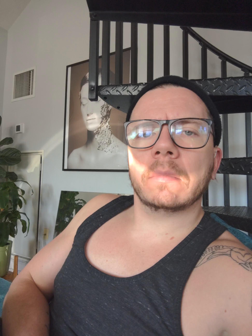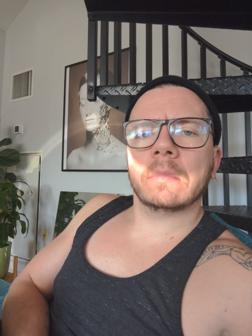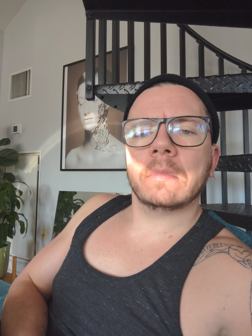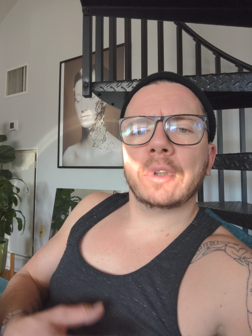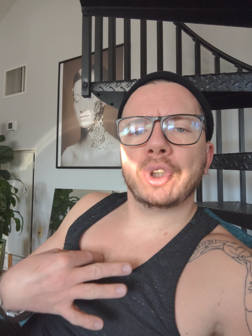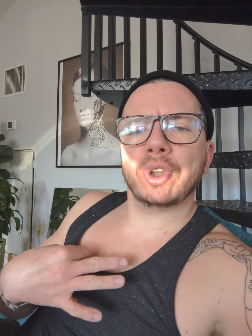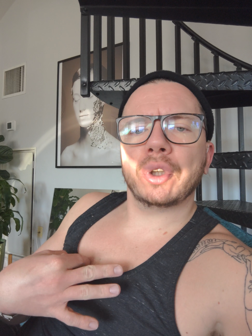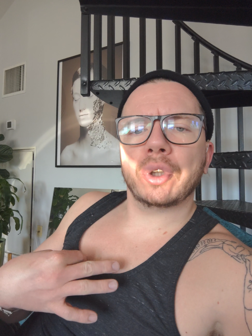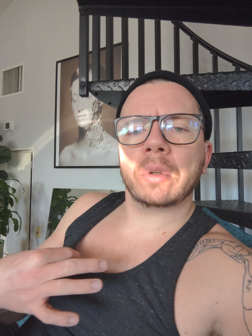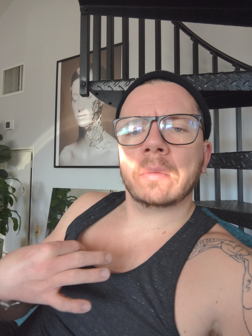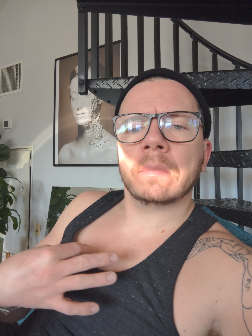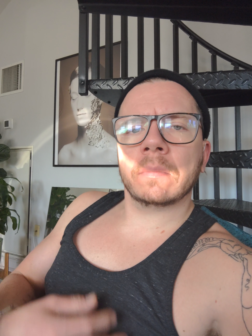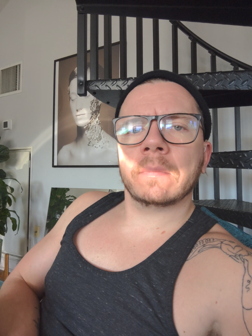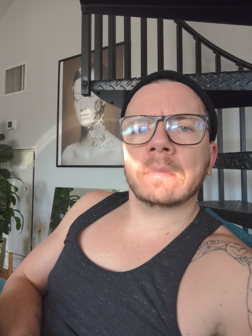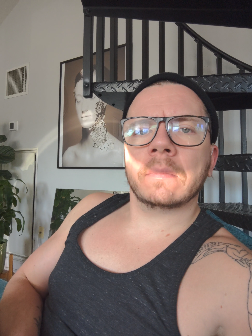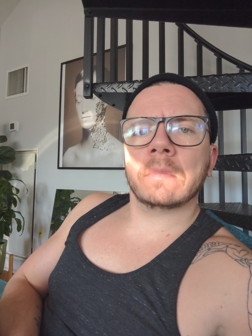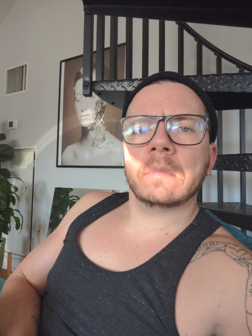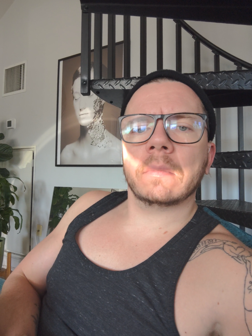shirt